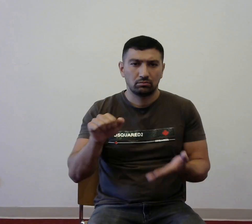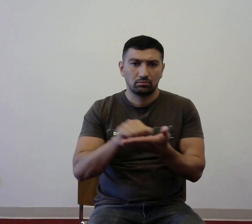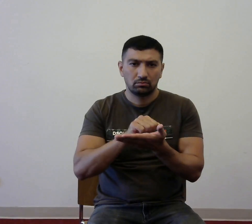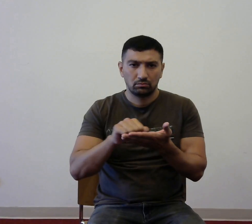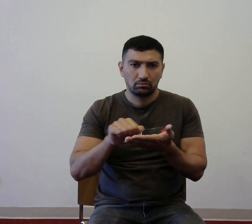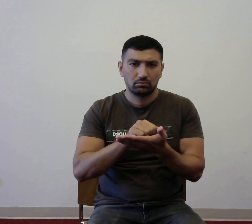sənəd